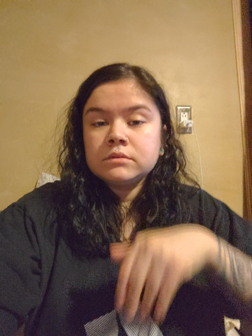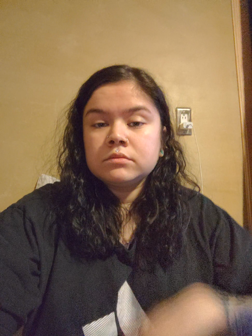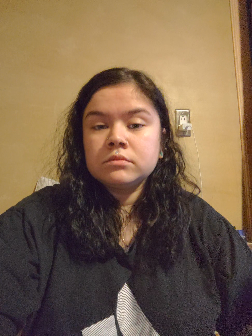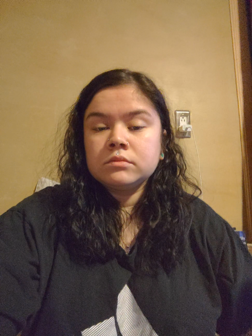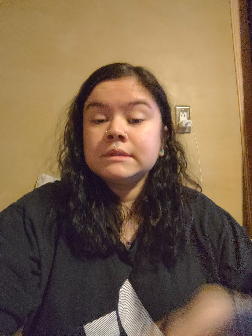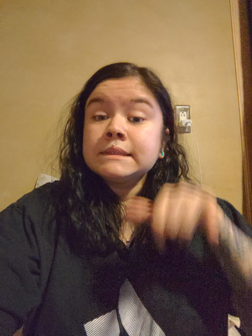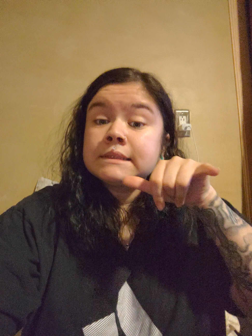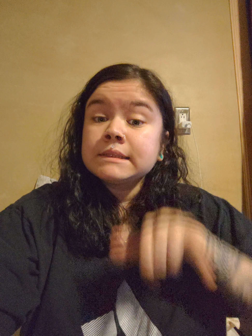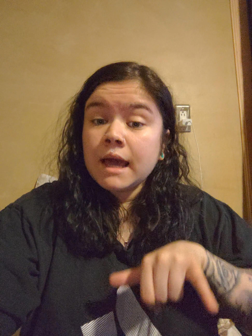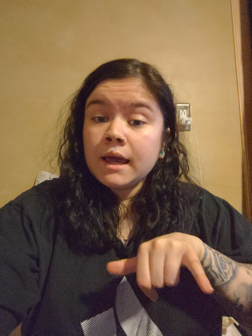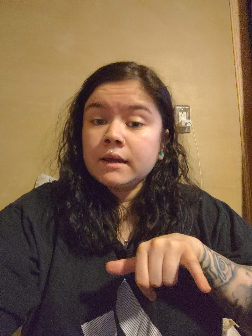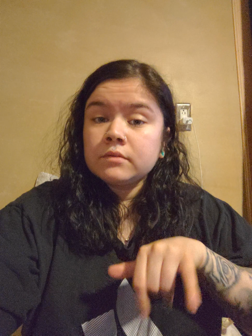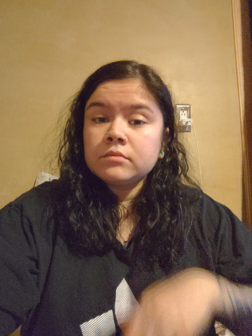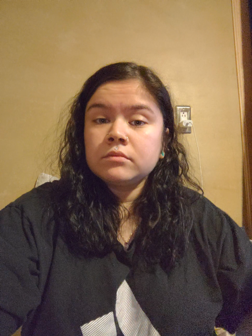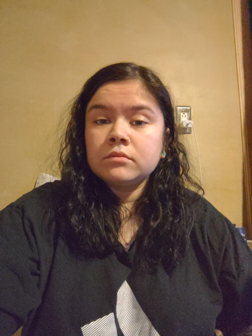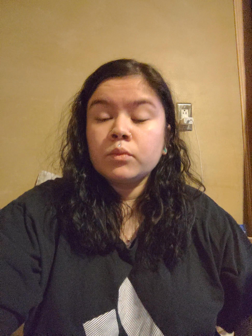stay